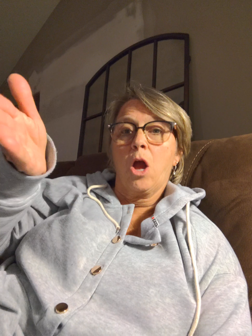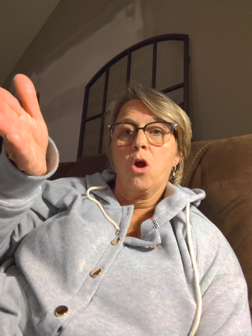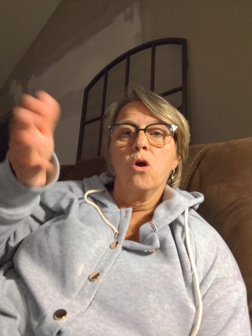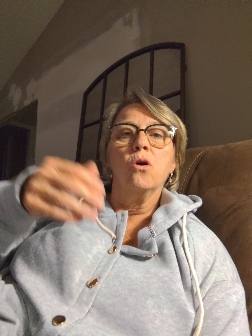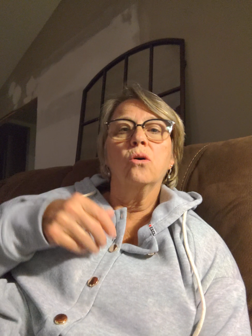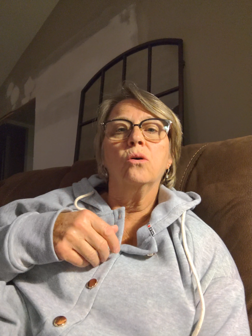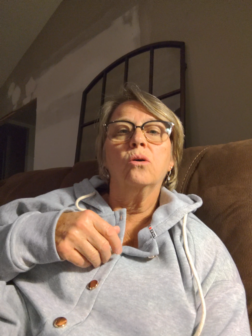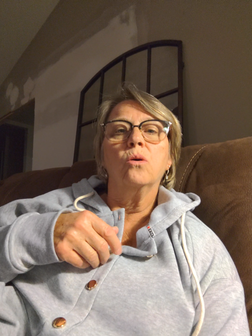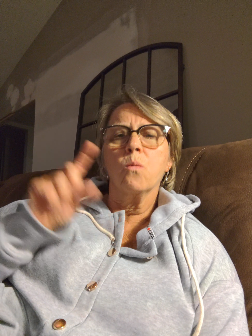there